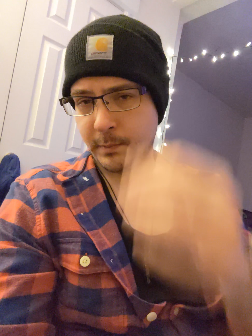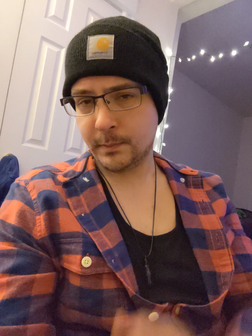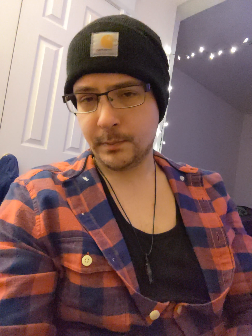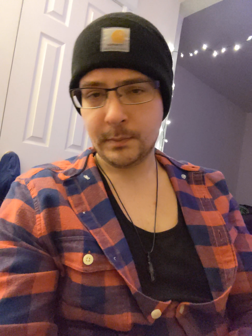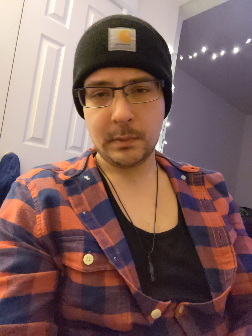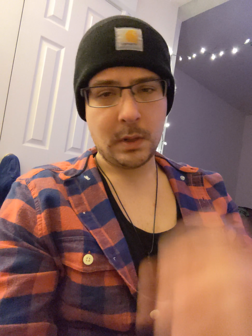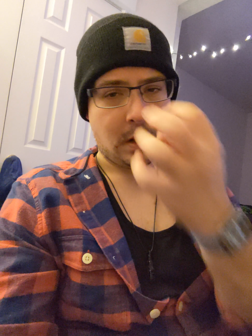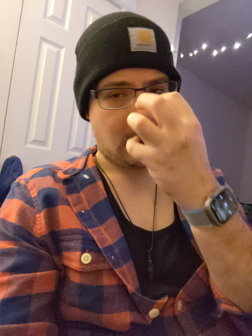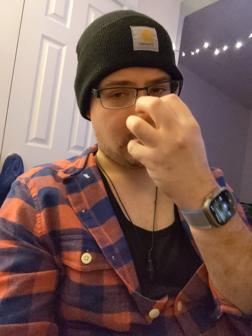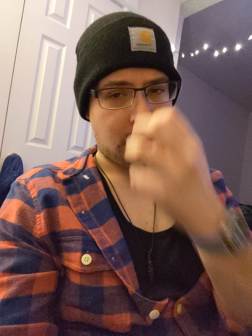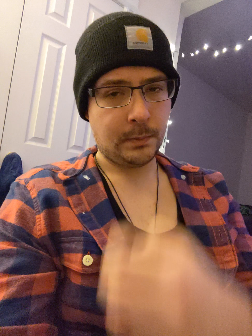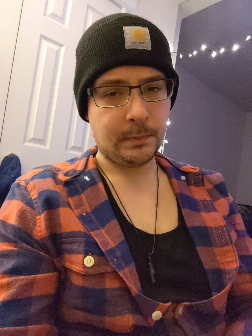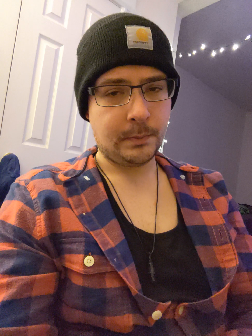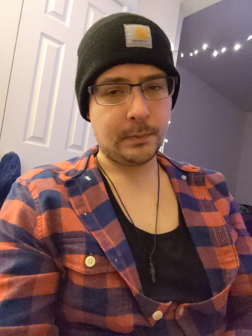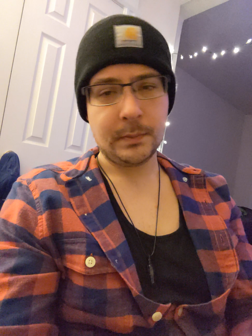clown